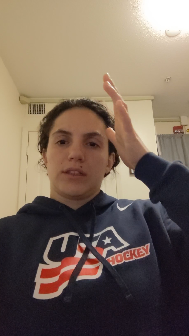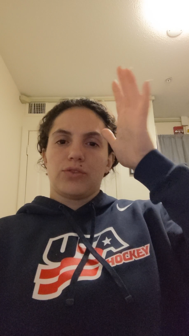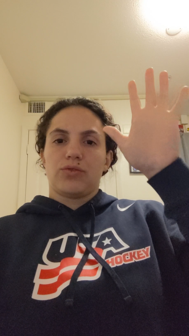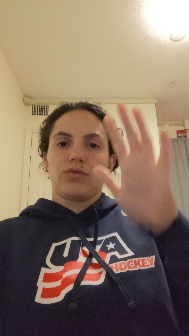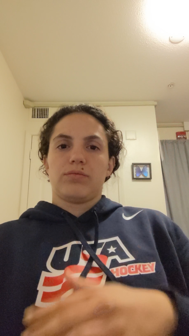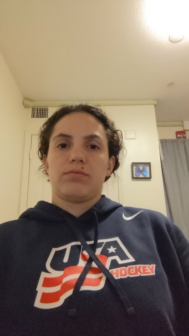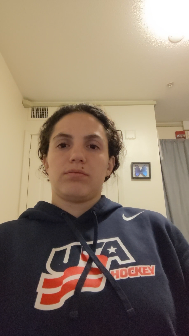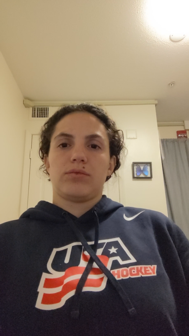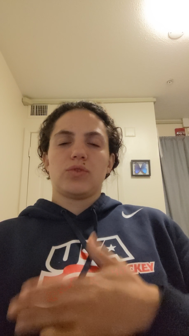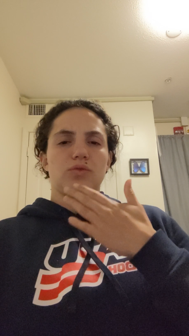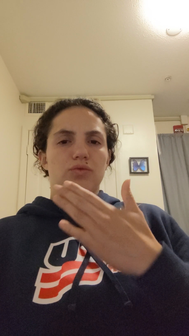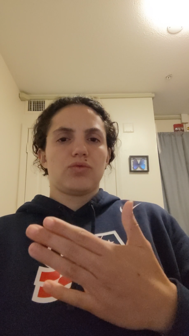good